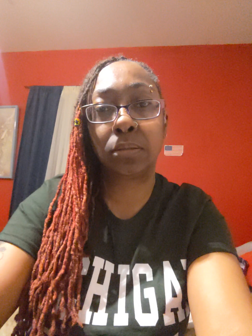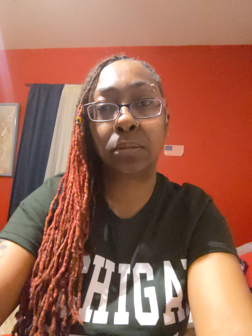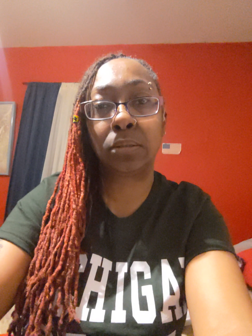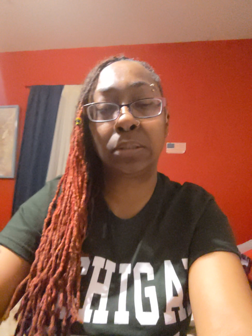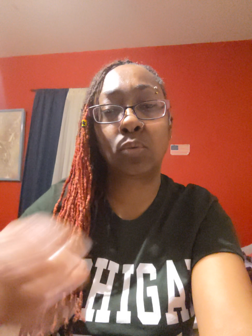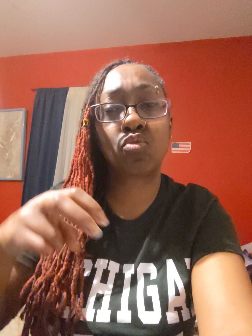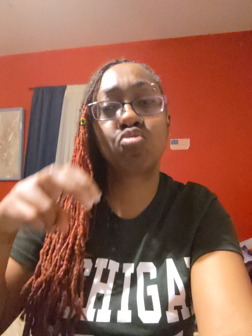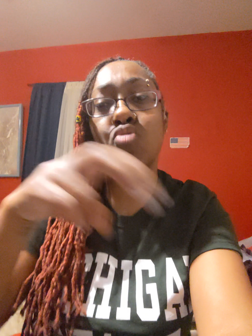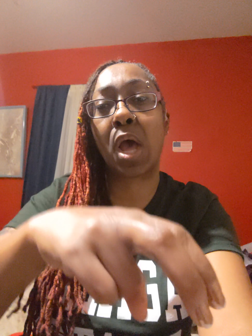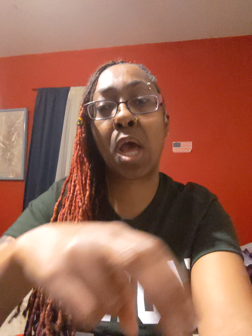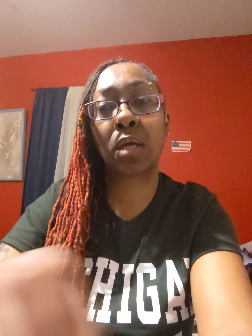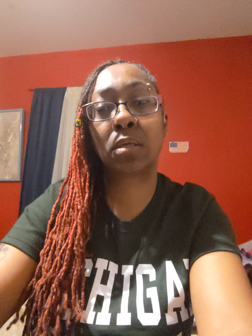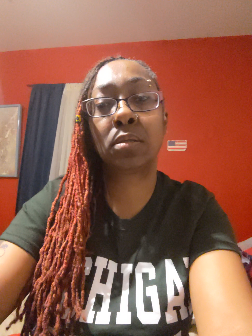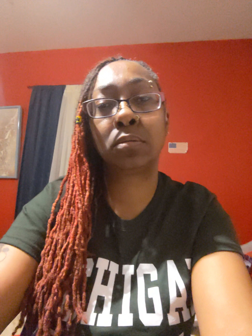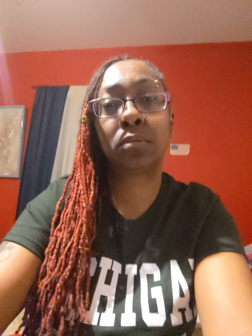ride